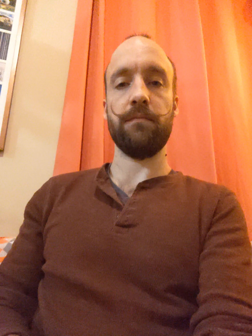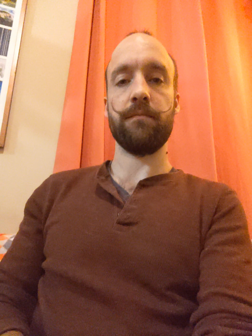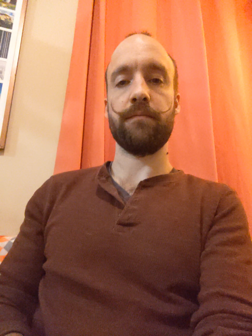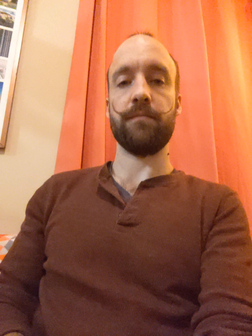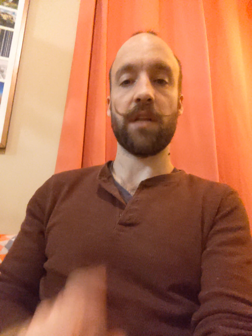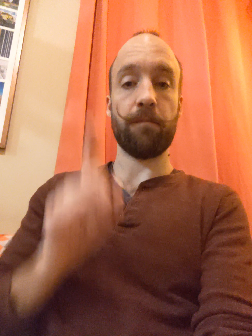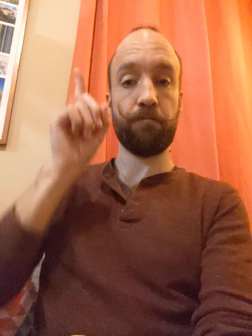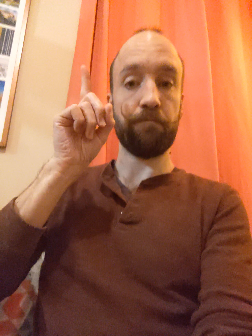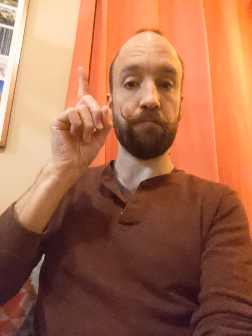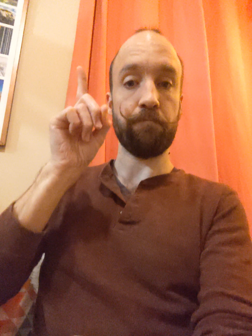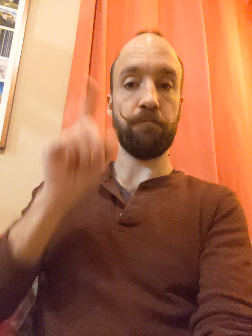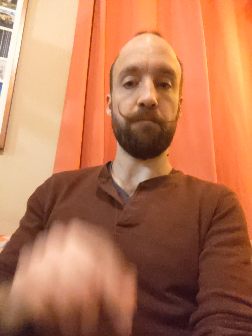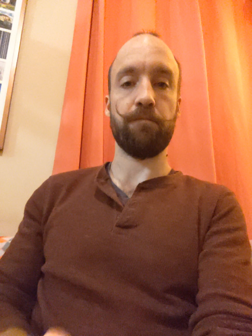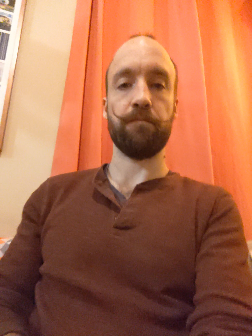up